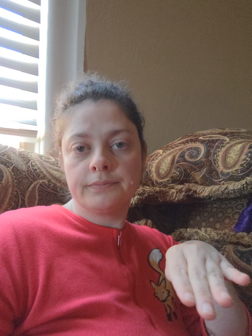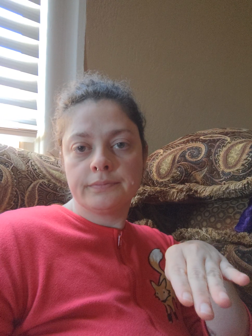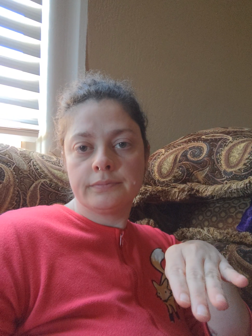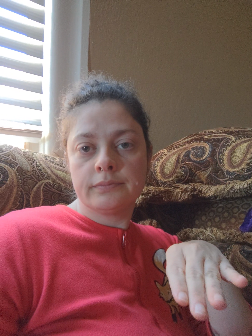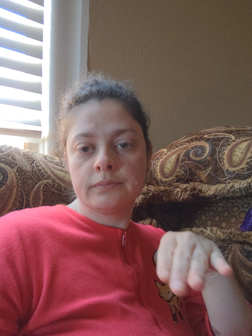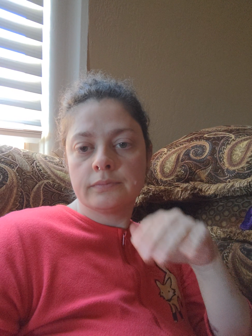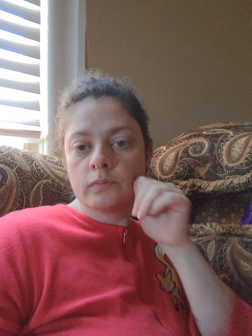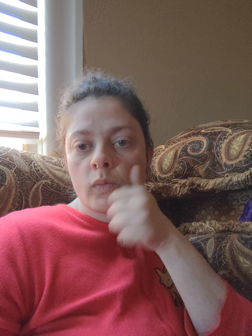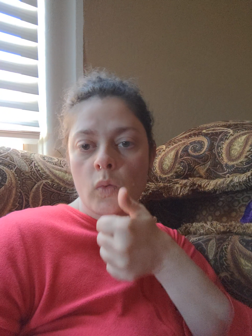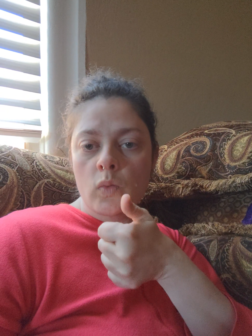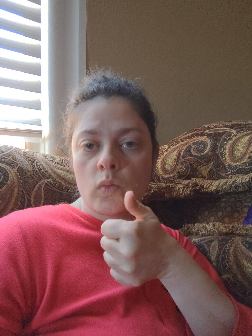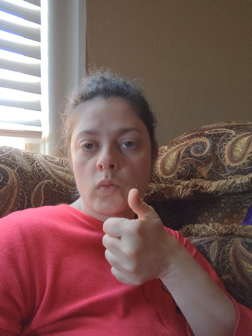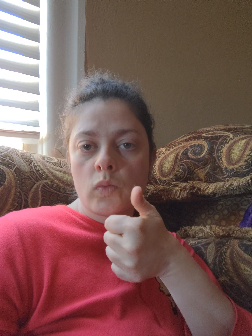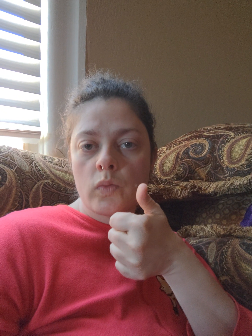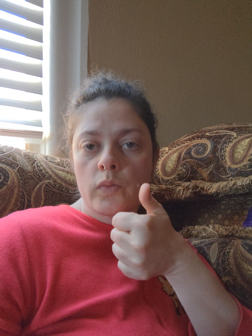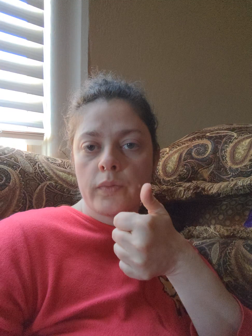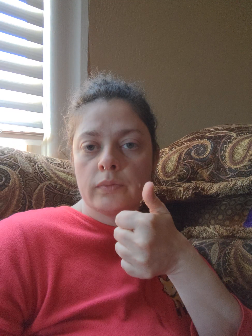tomorrow